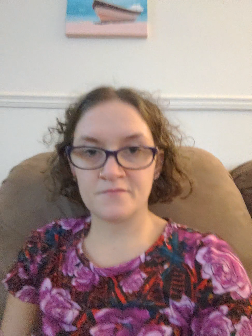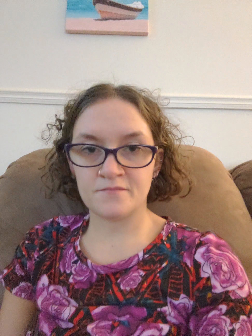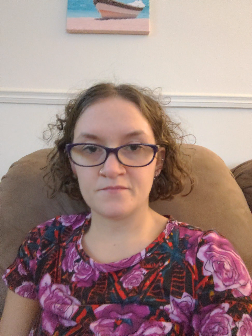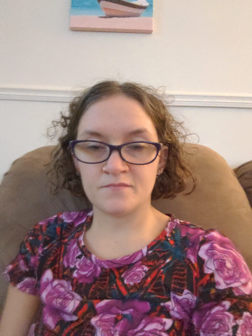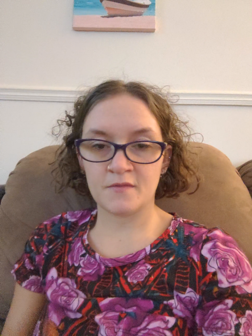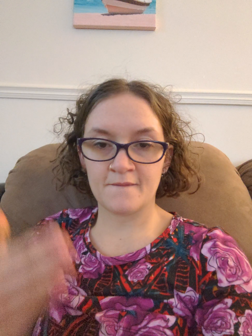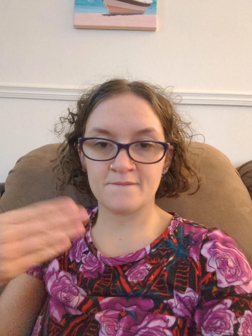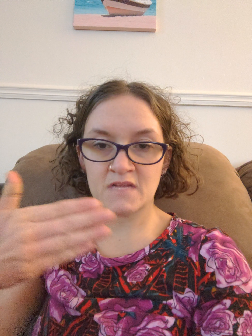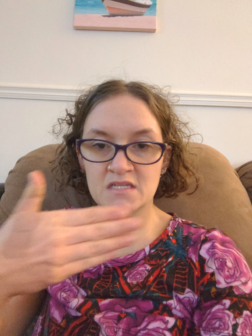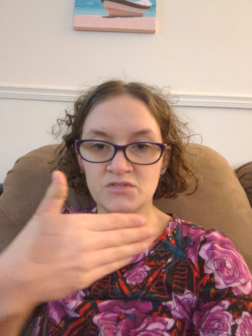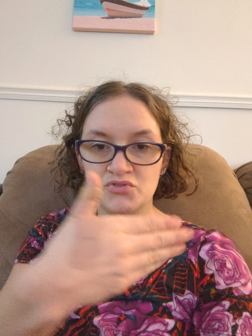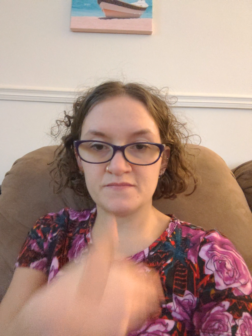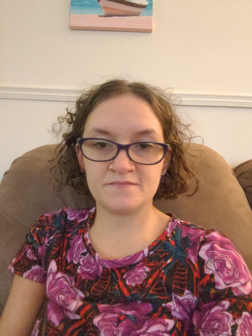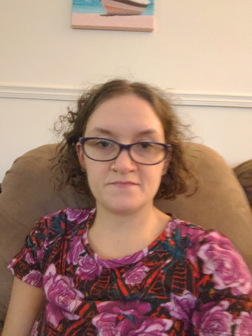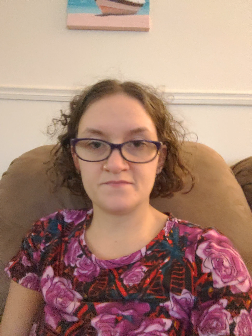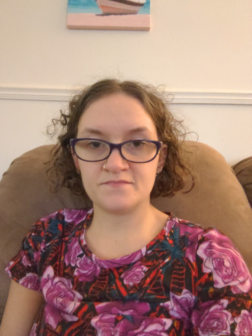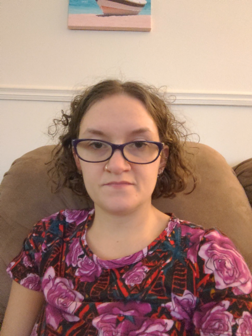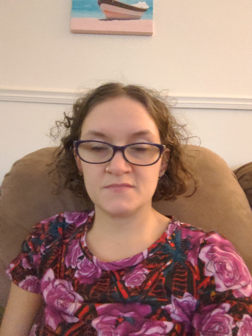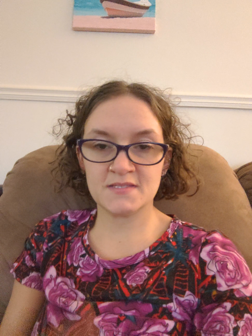fish